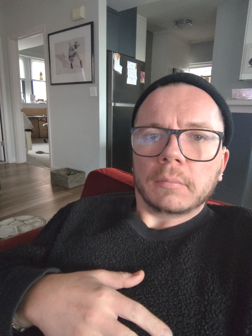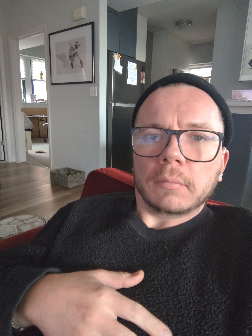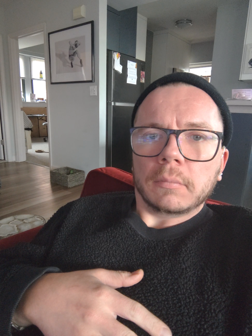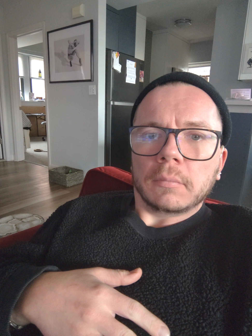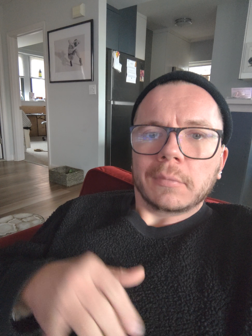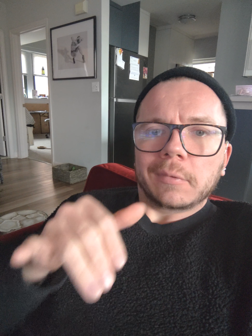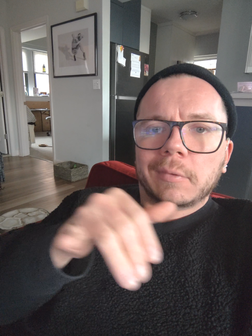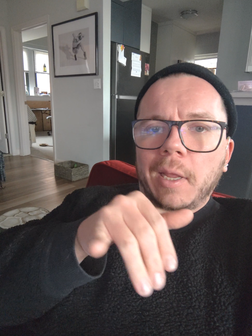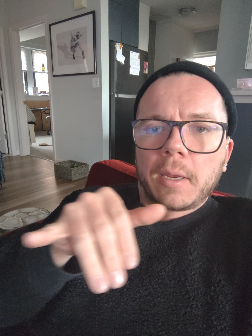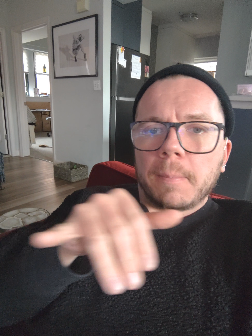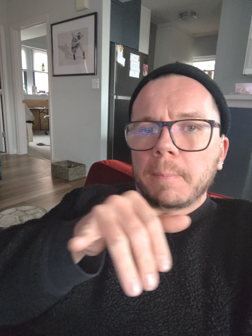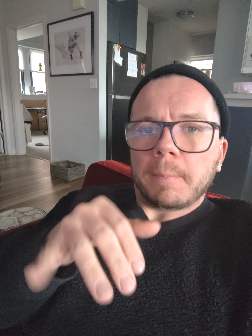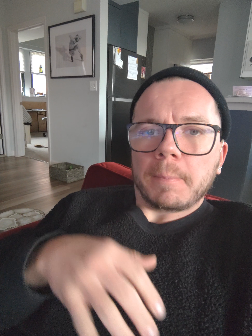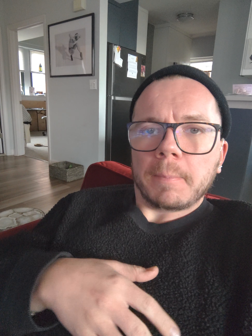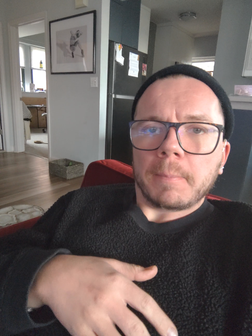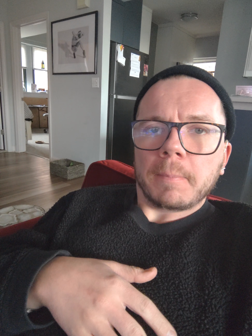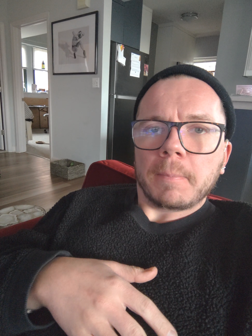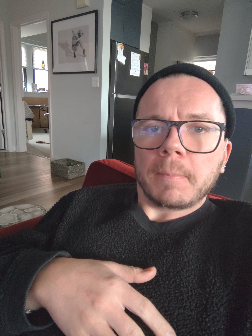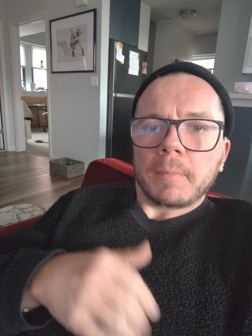same